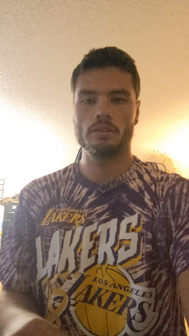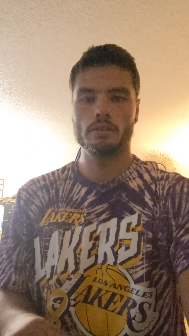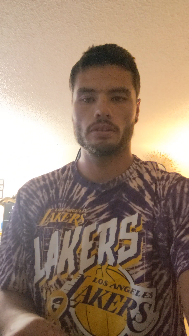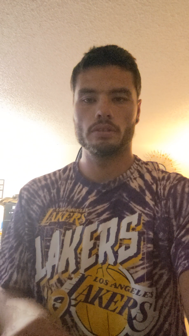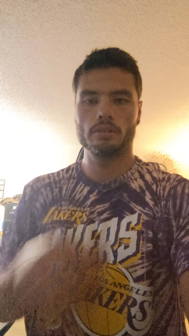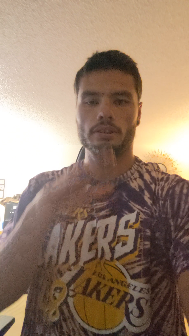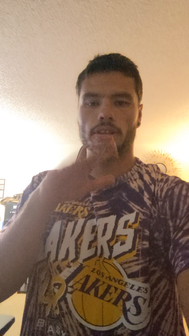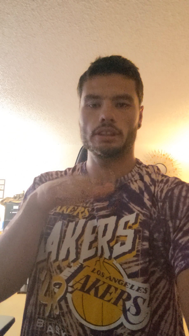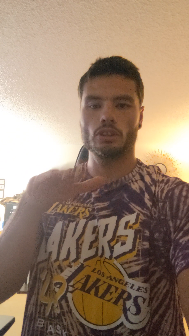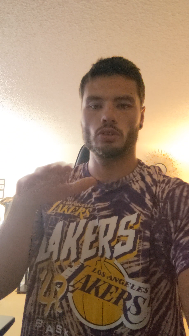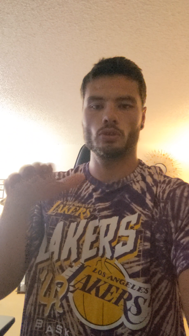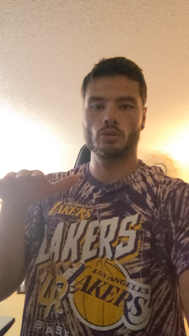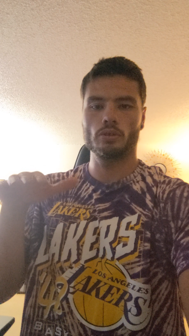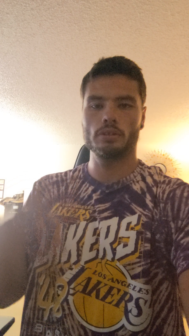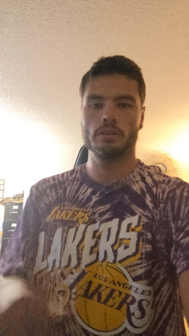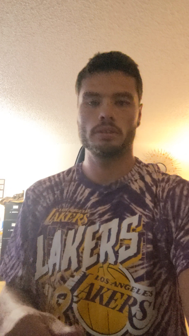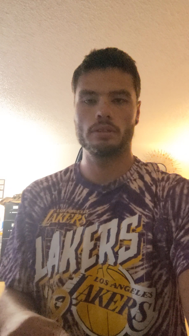children